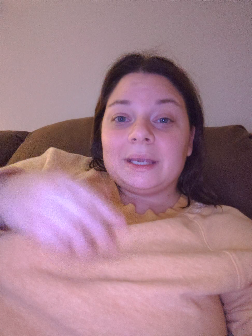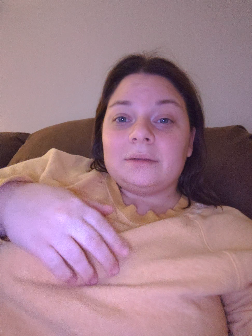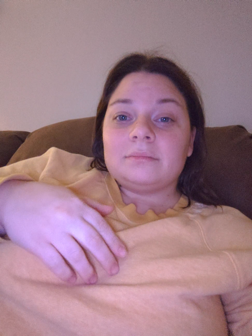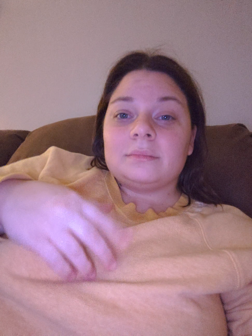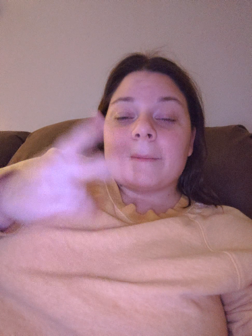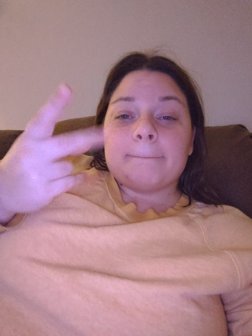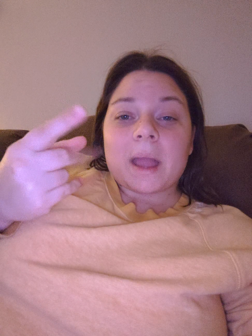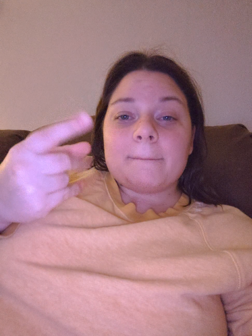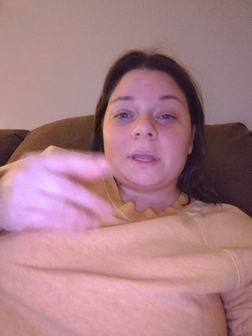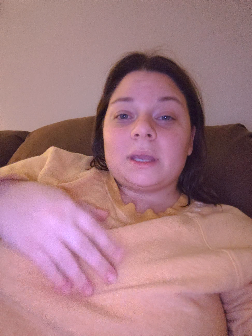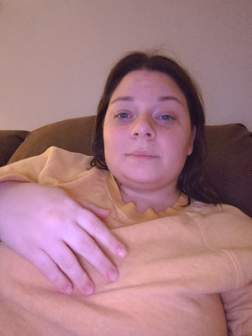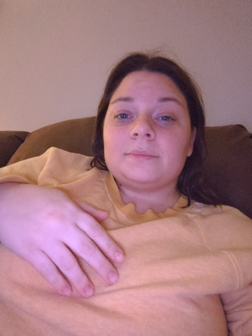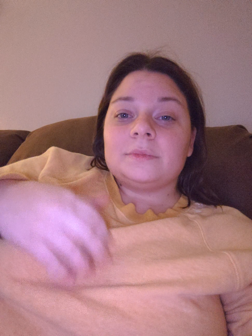puppy